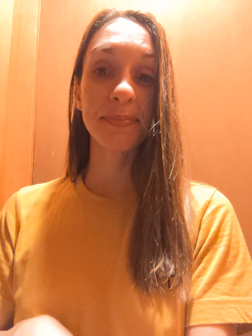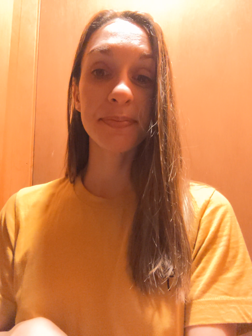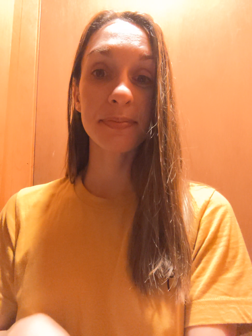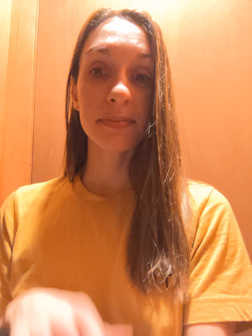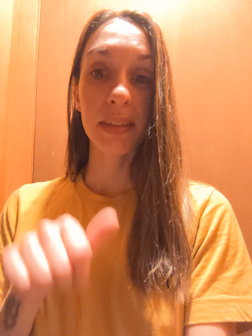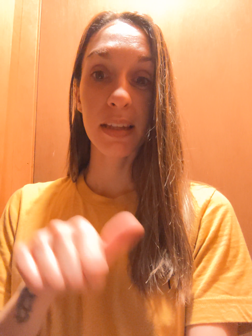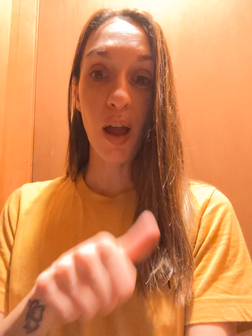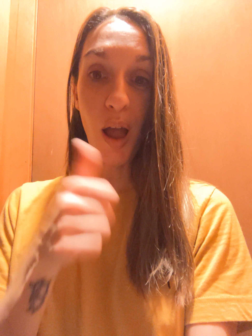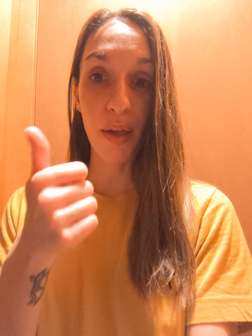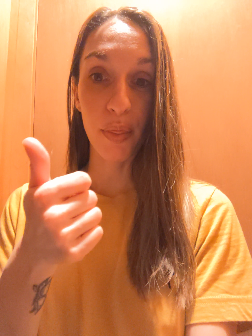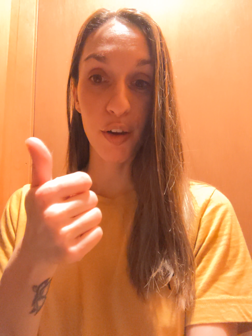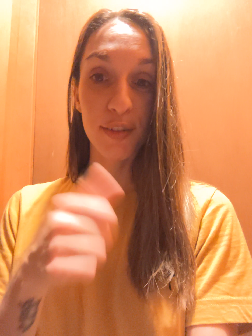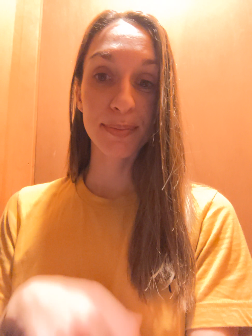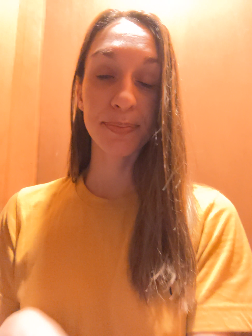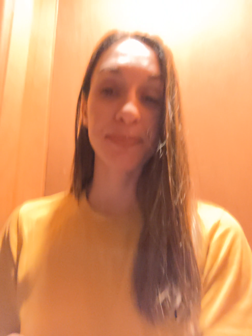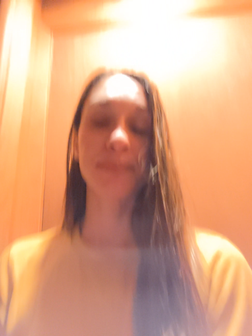another